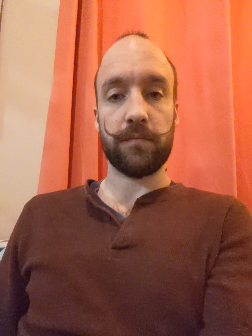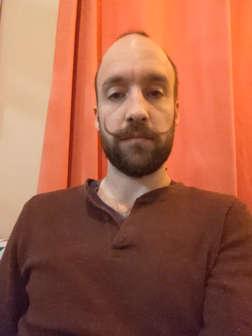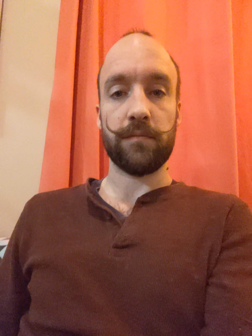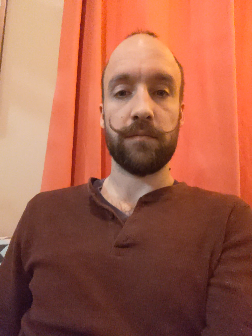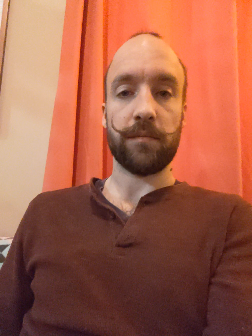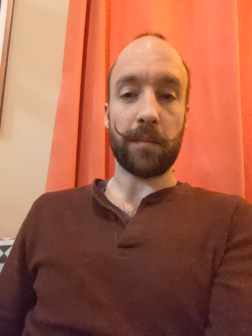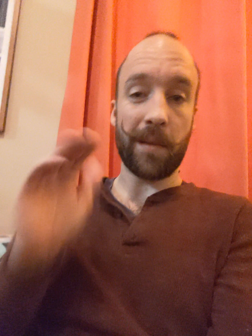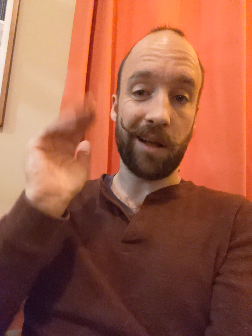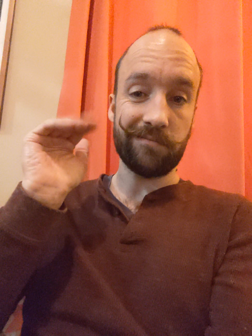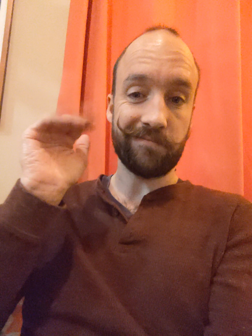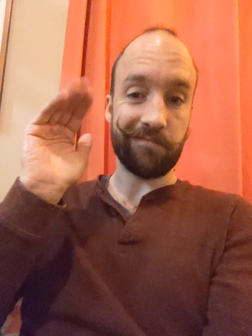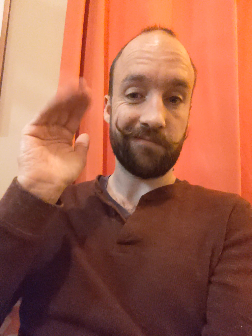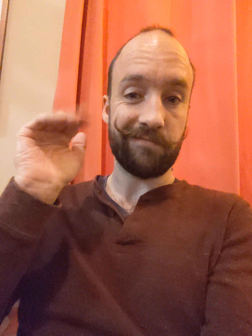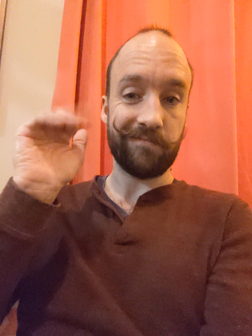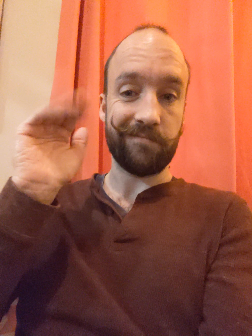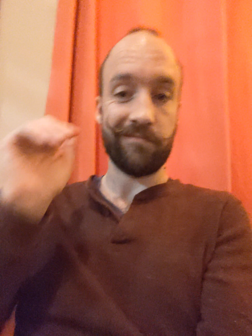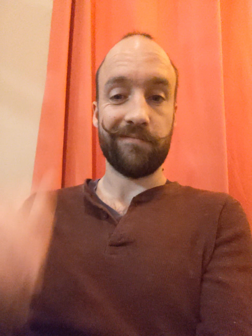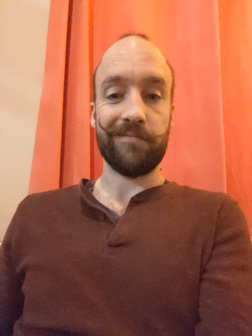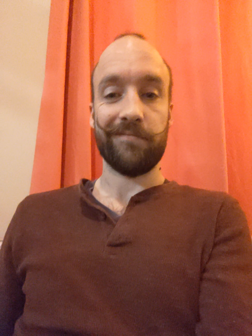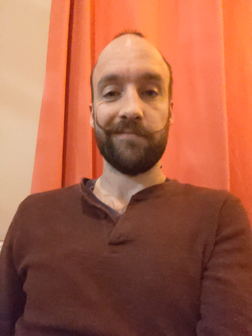bye